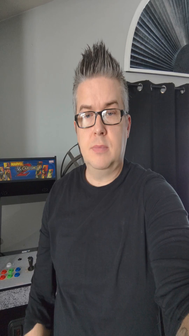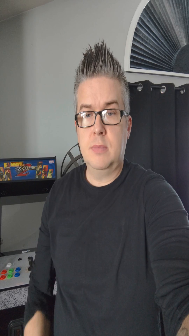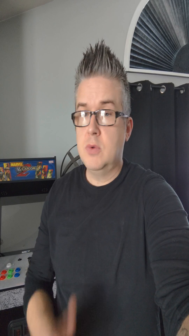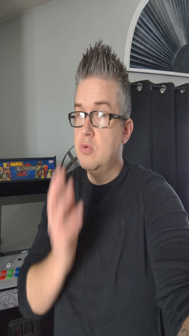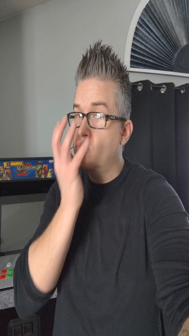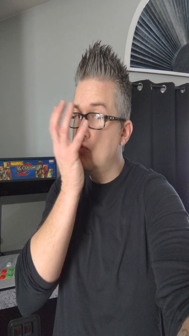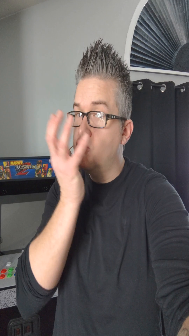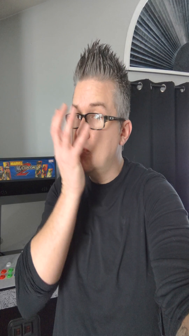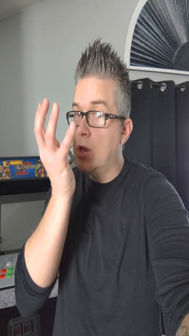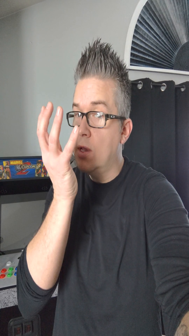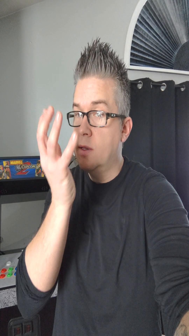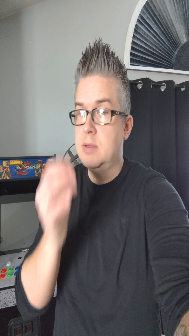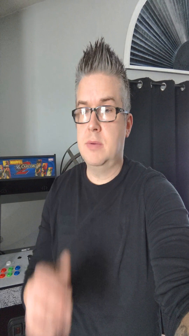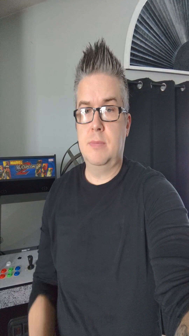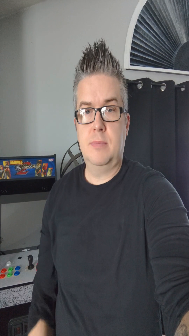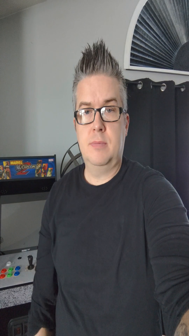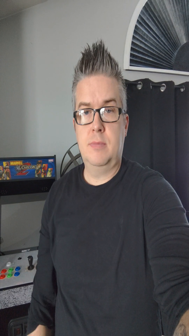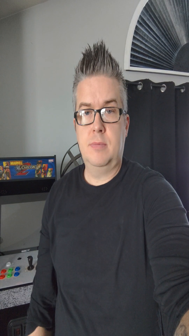grass